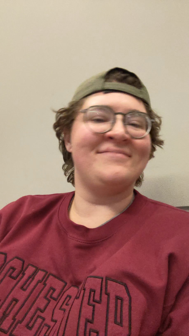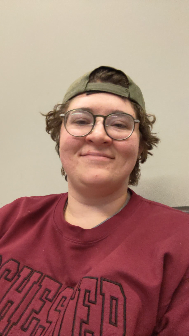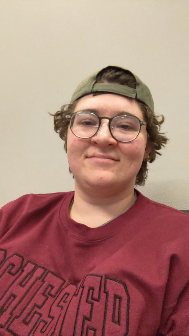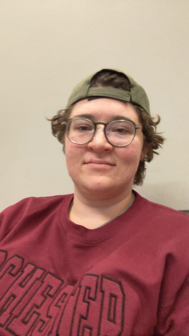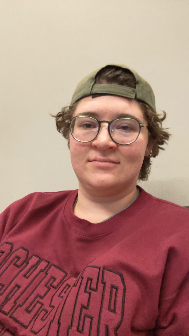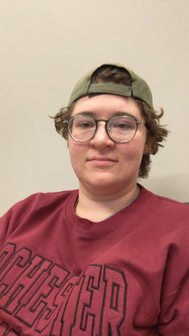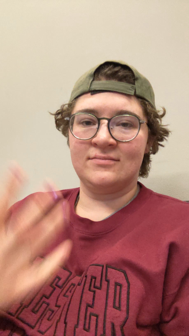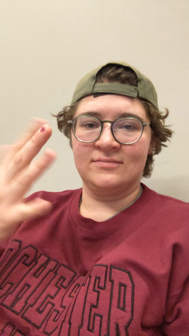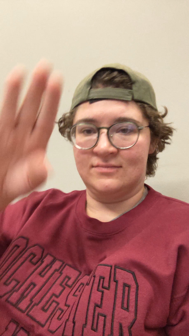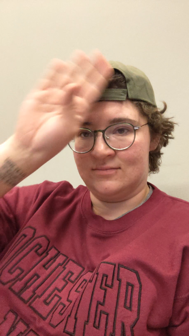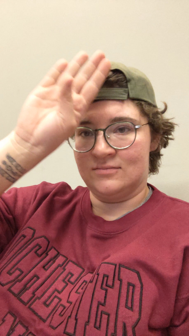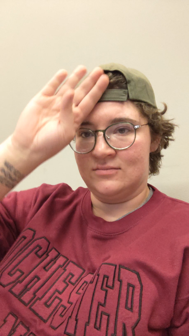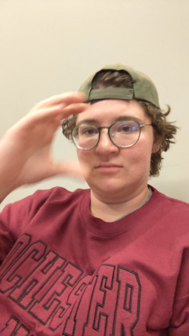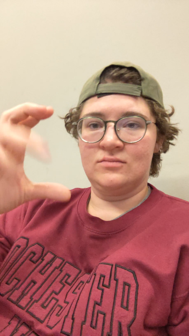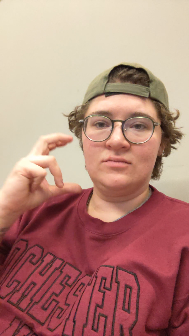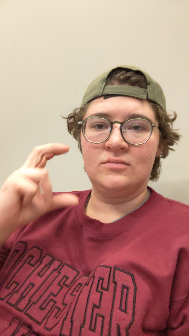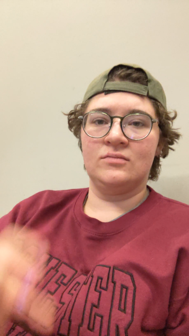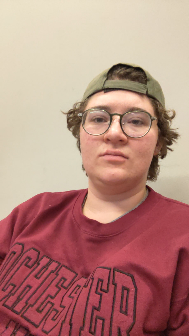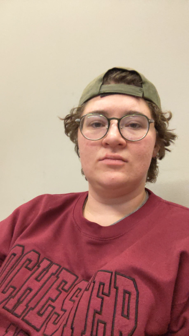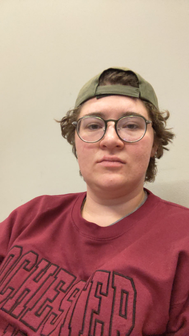fire truck